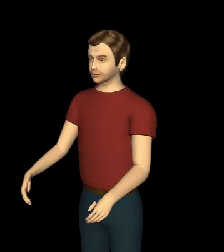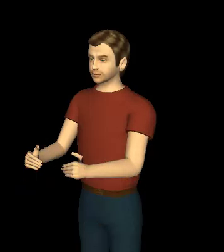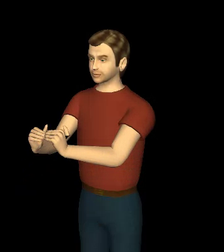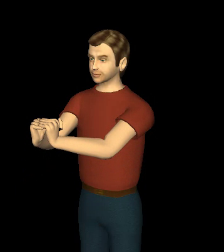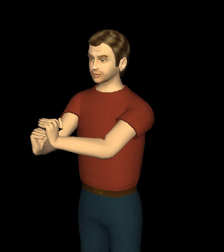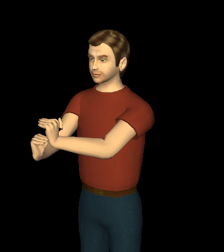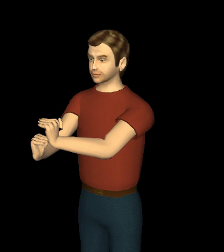تحت